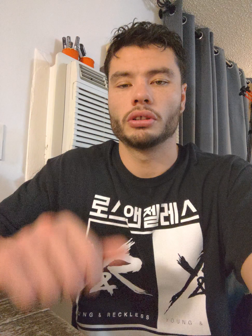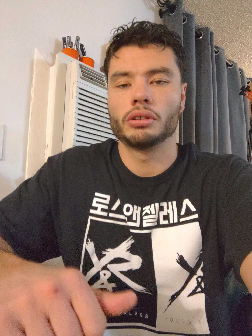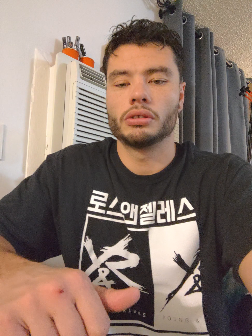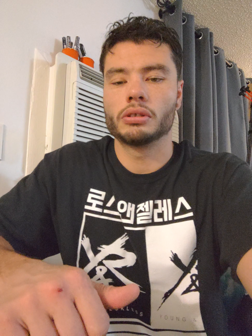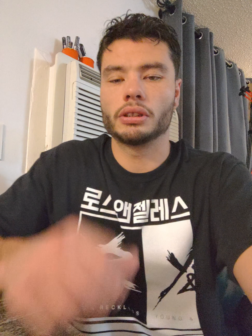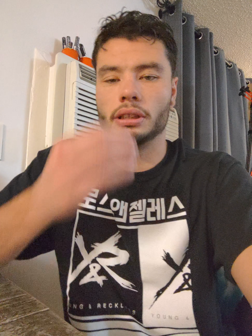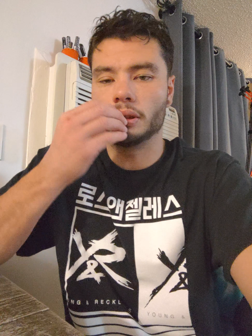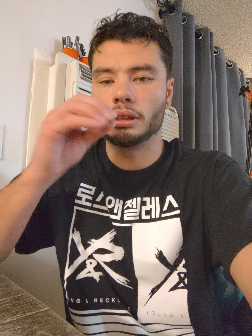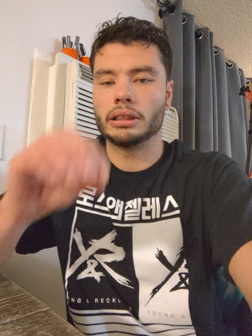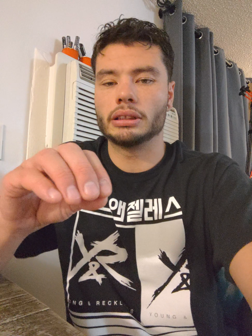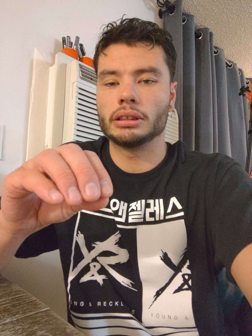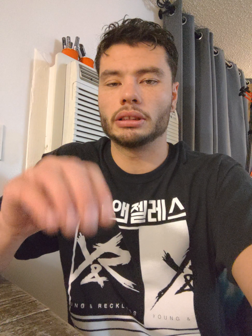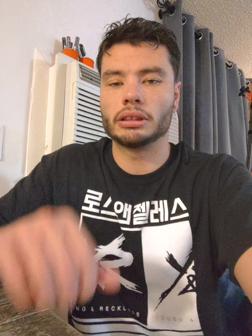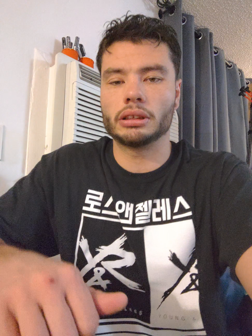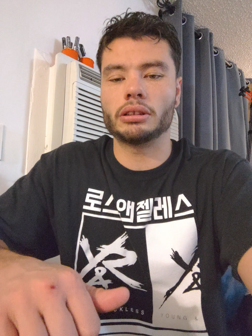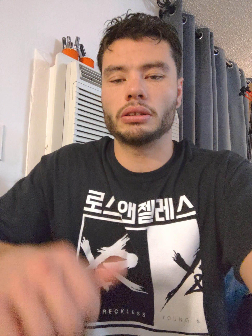kiss